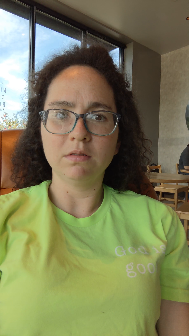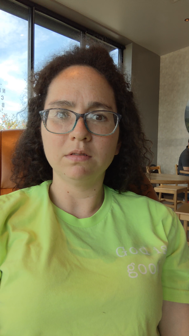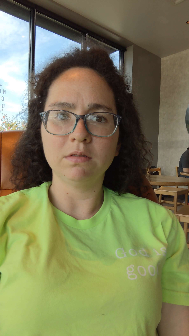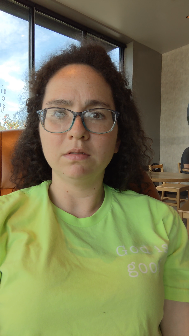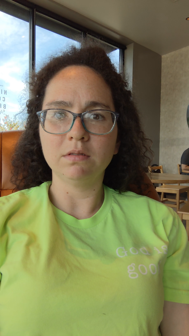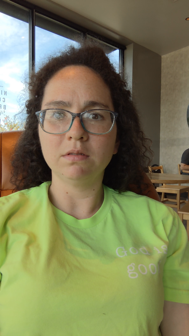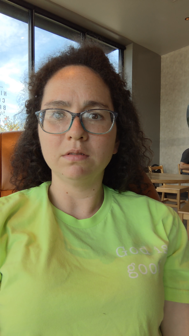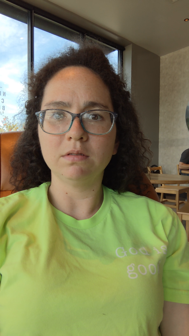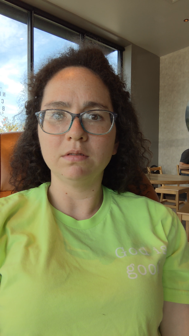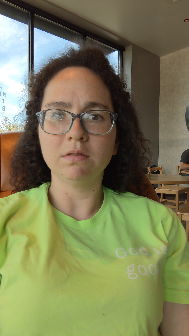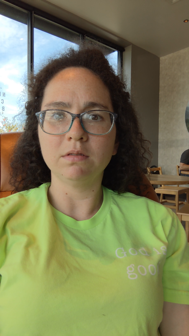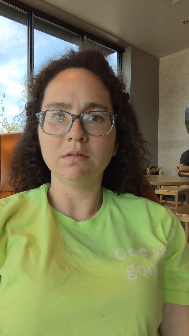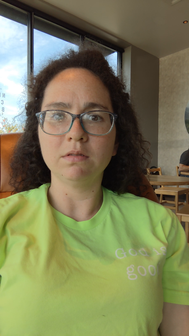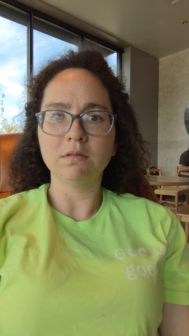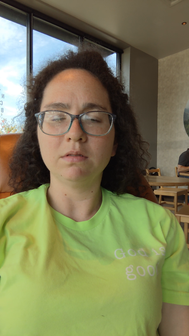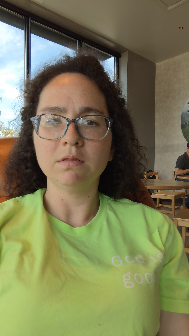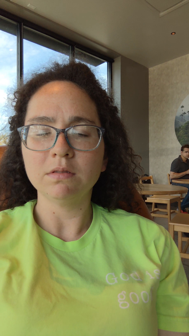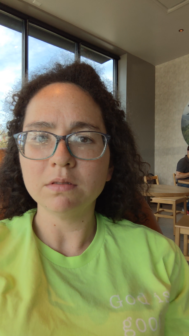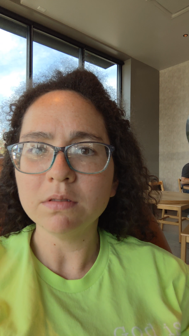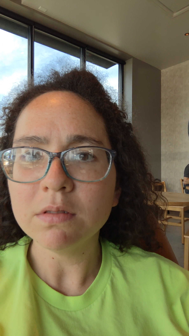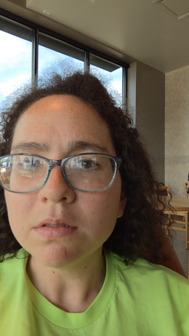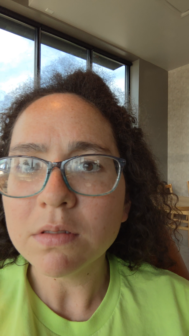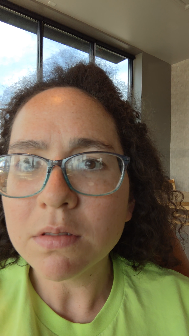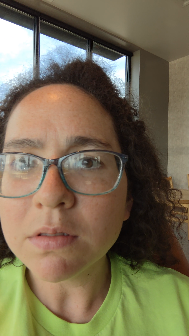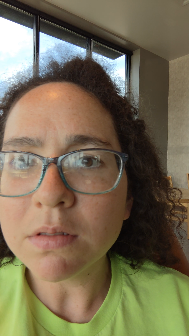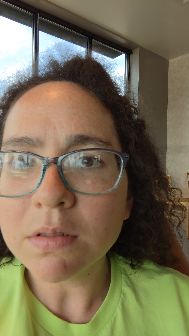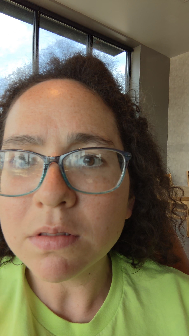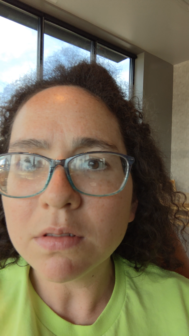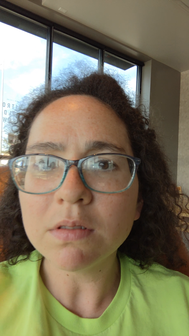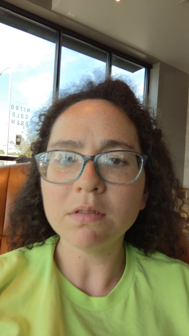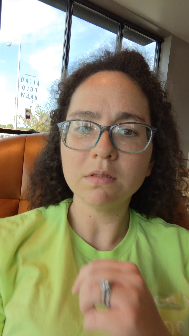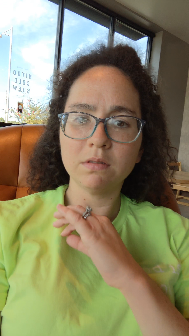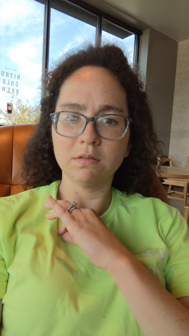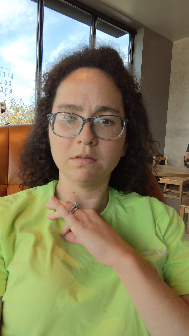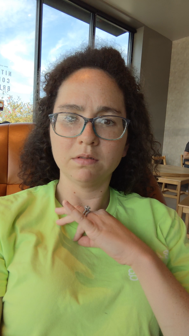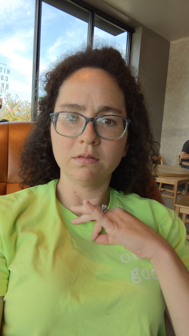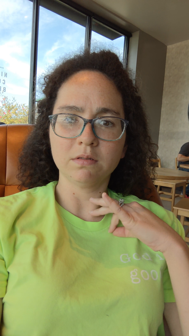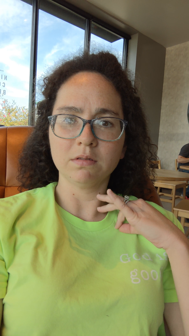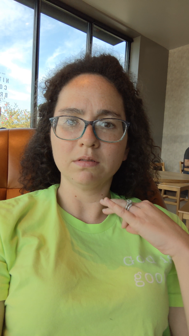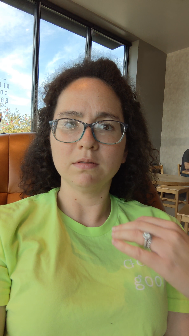beads